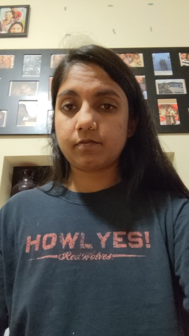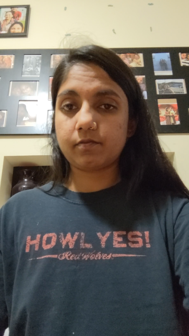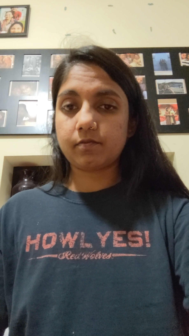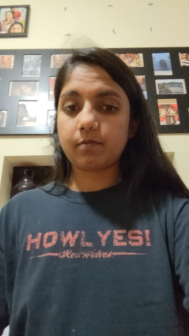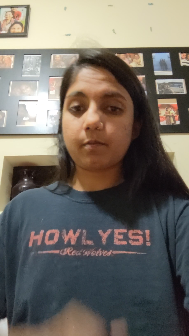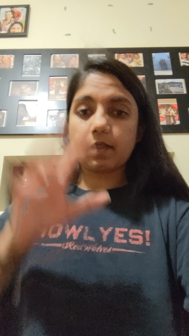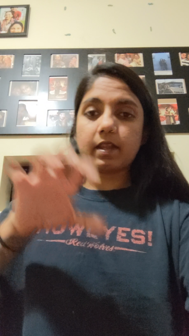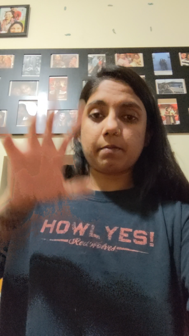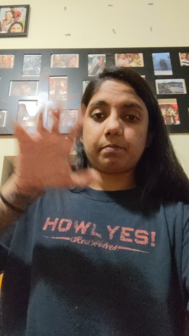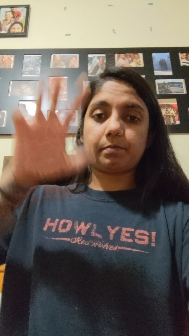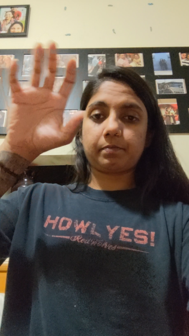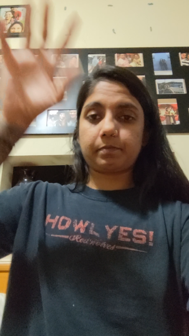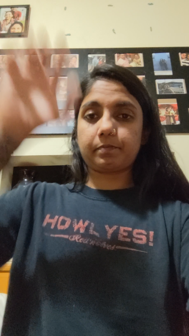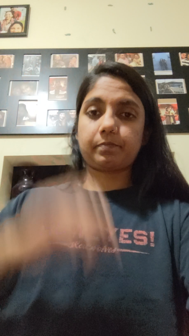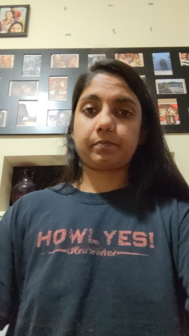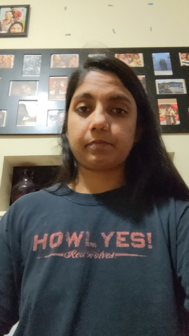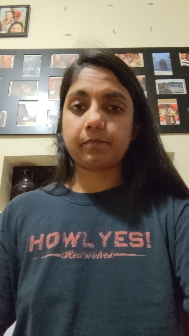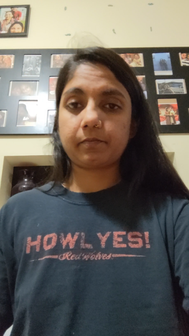climb